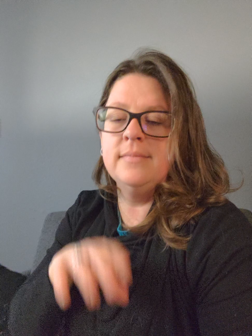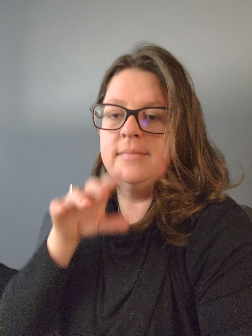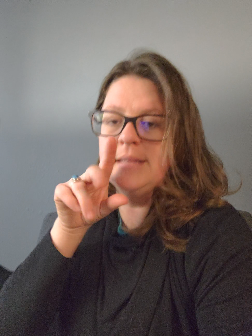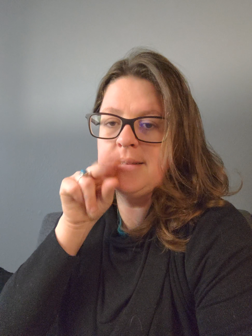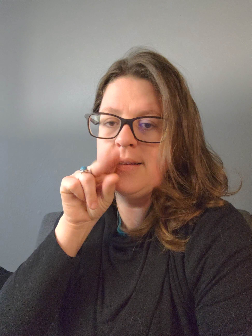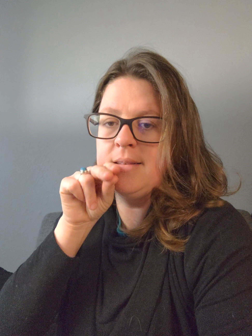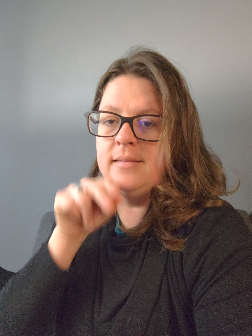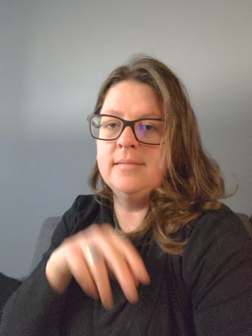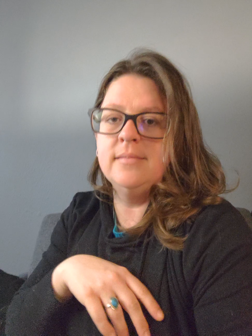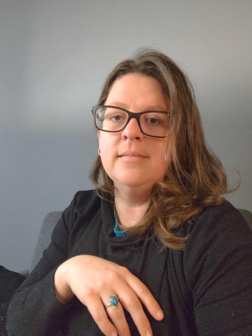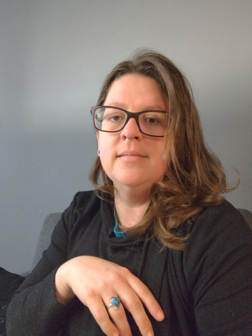duck